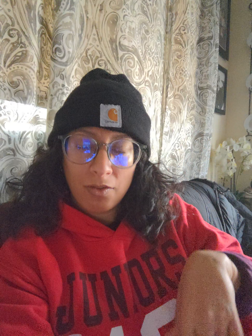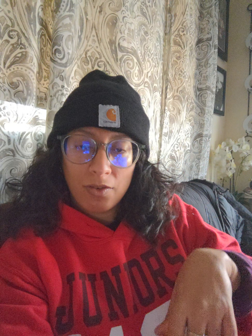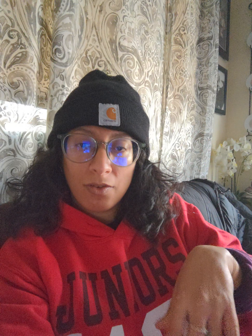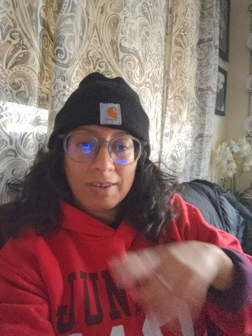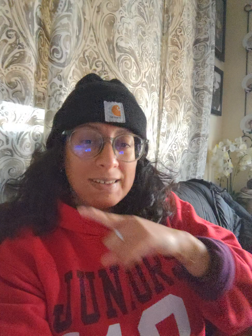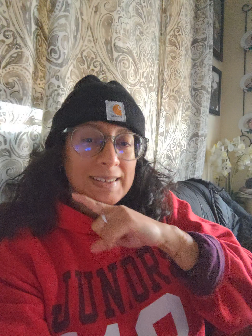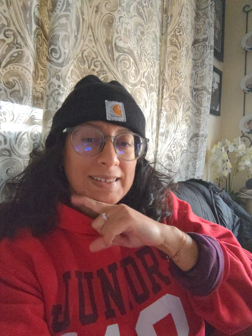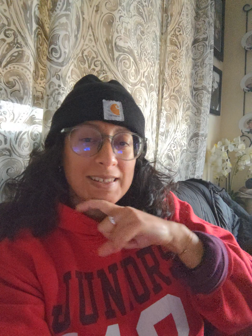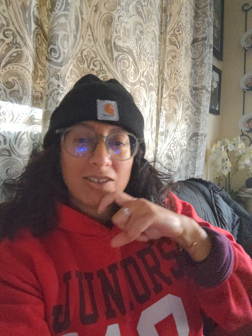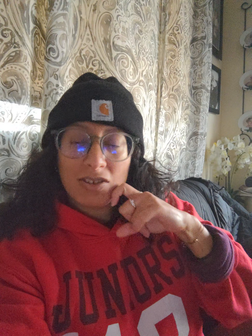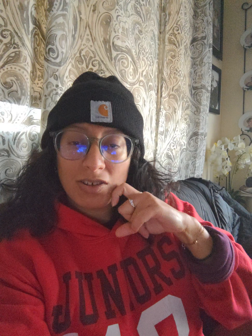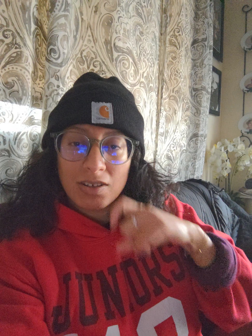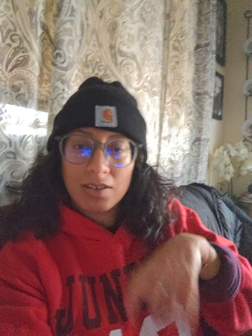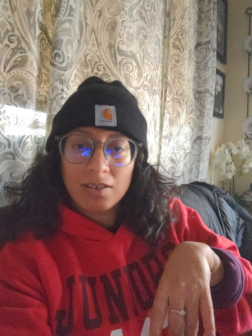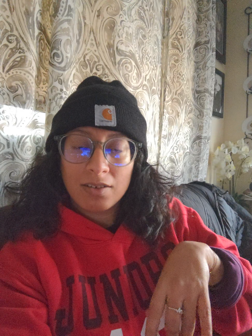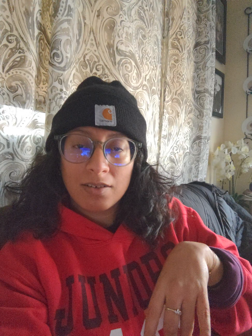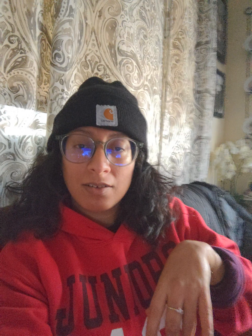cereal